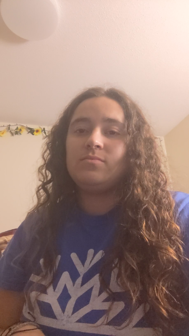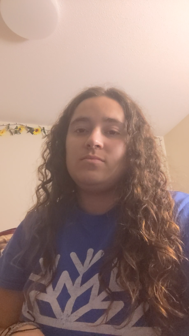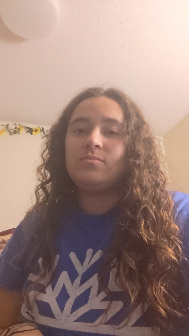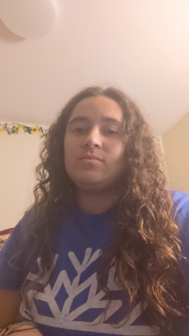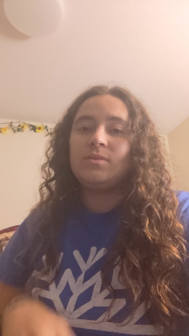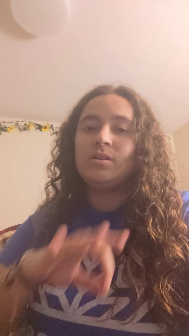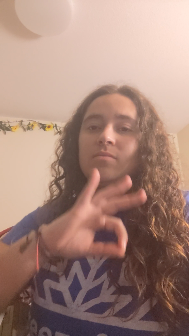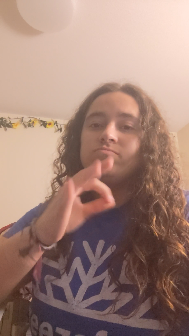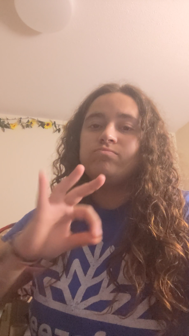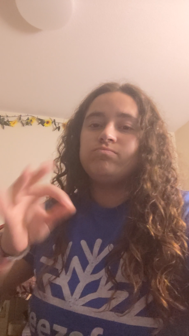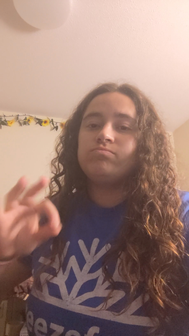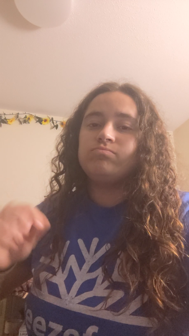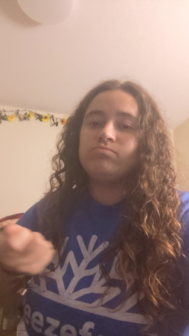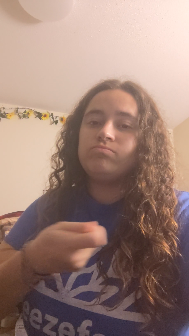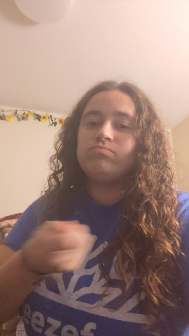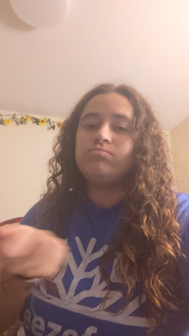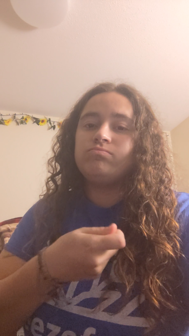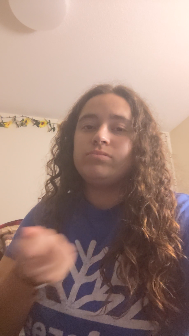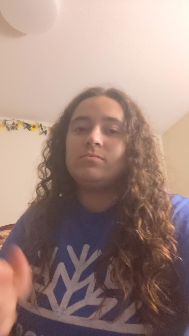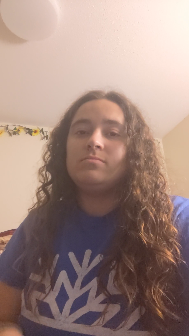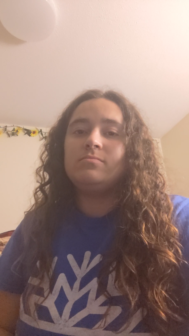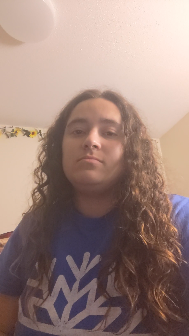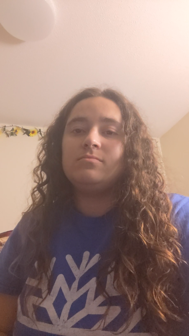hose